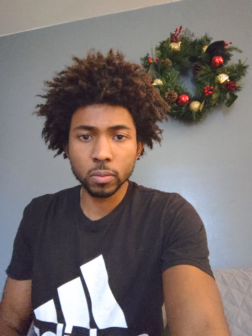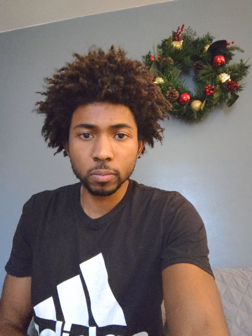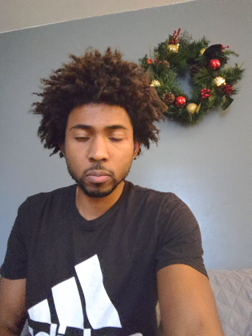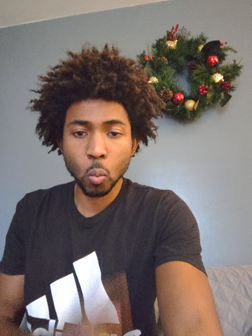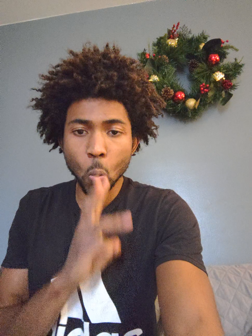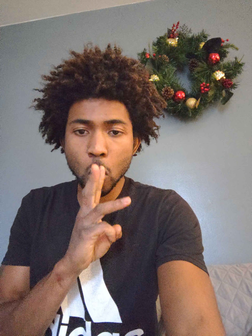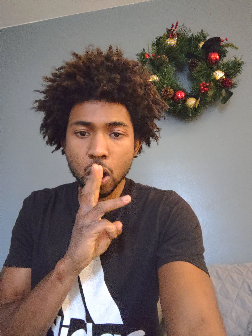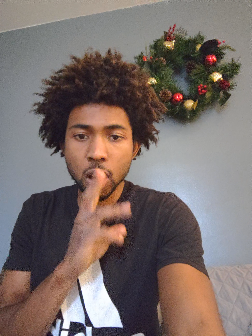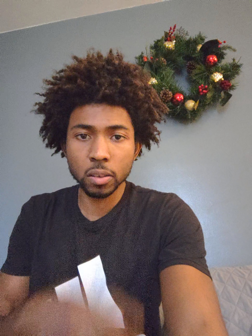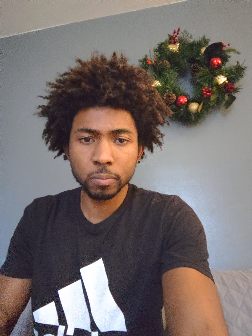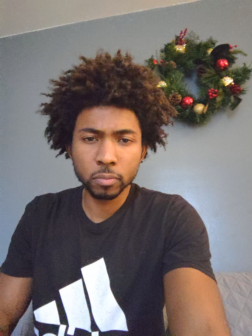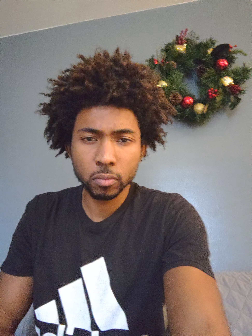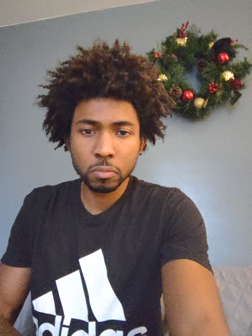water